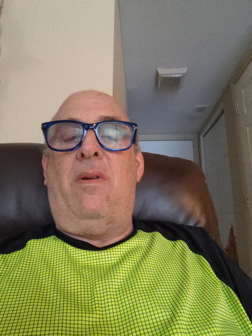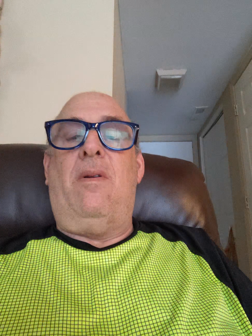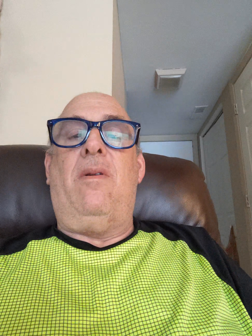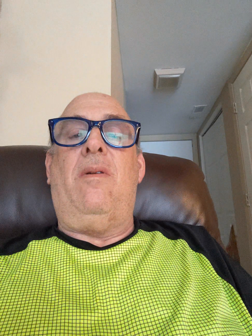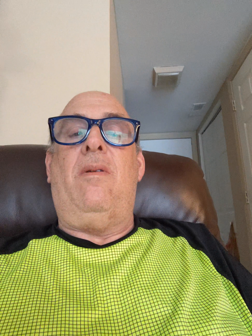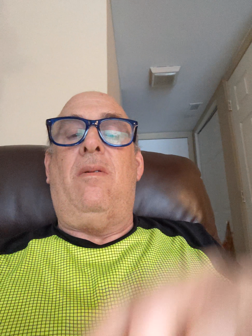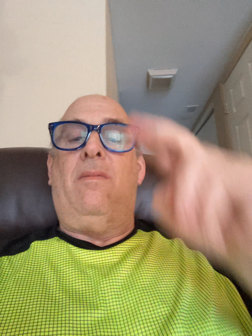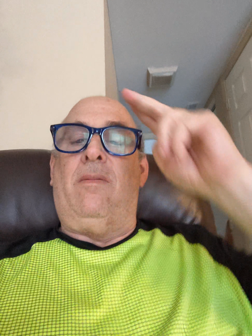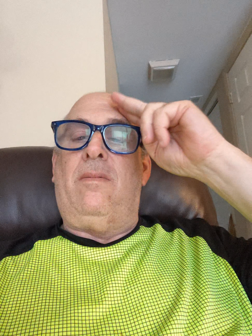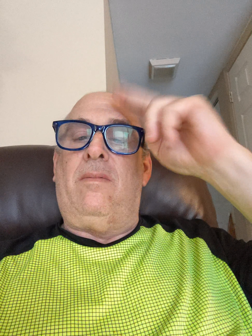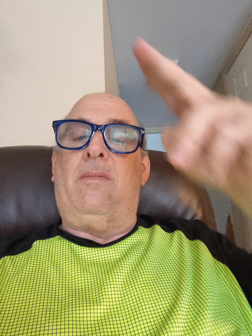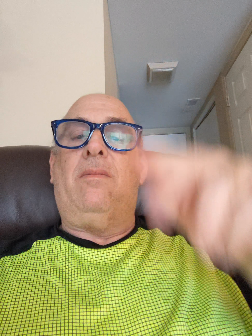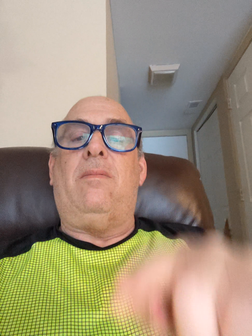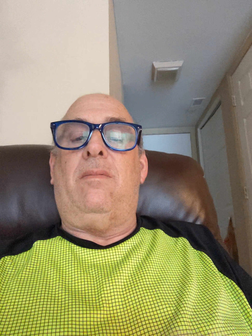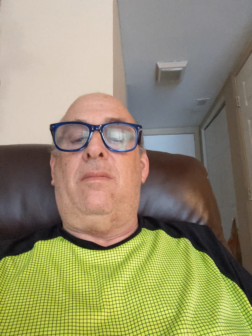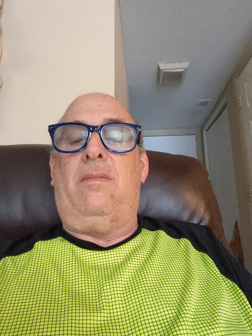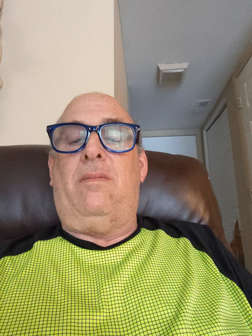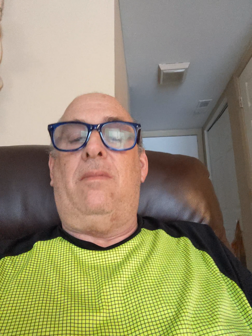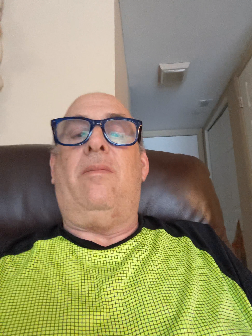hello